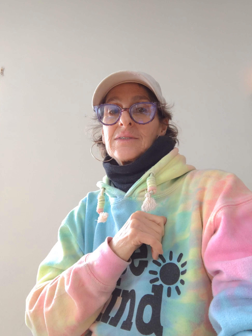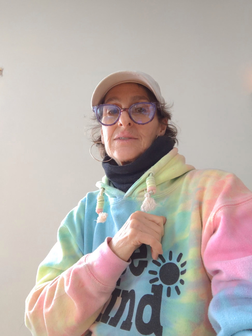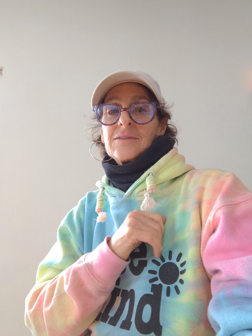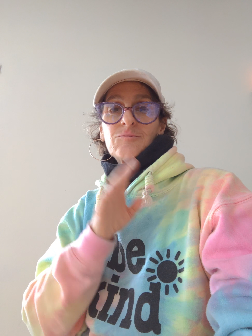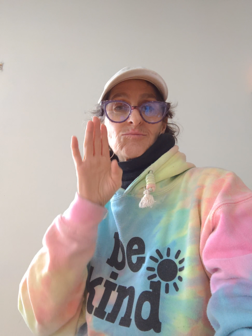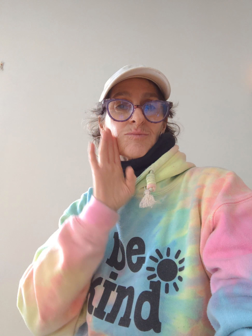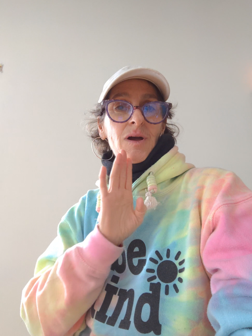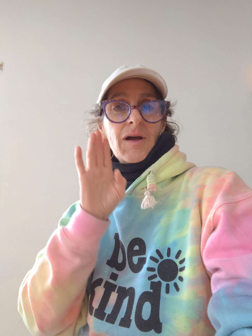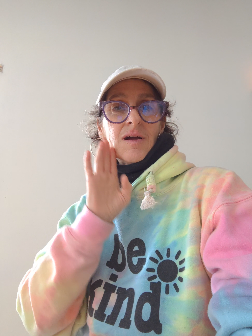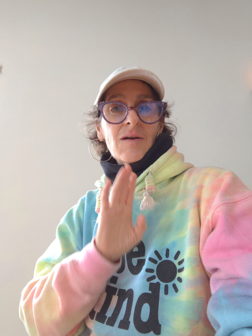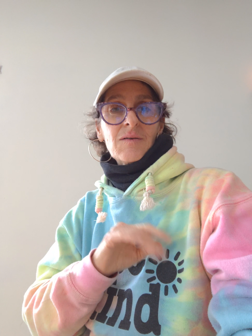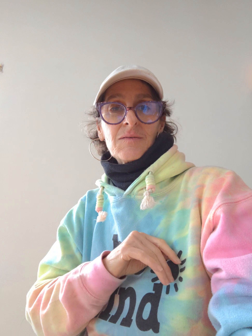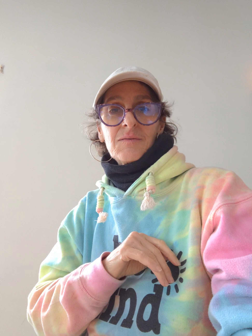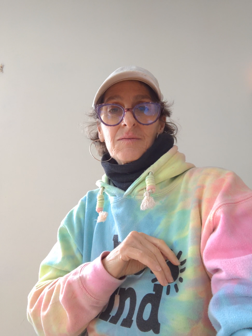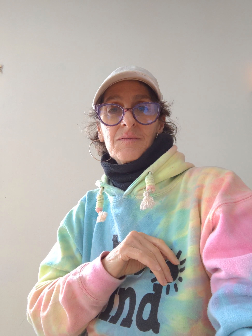brown